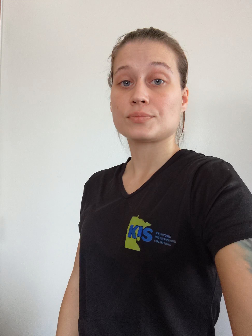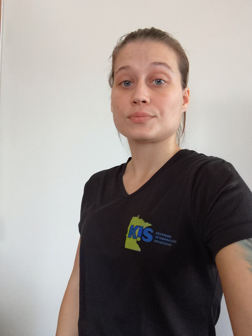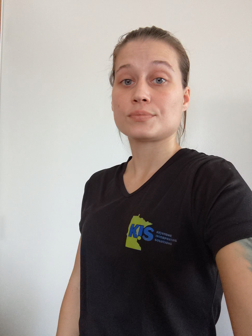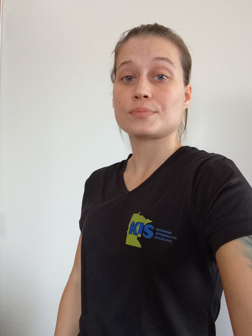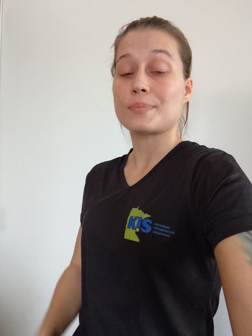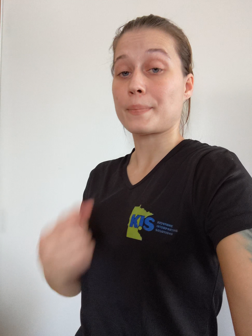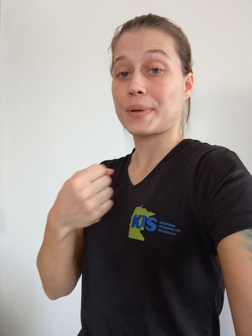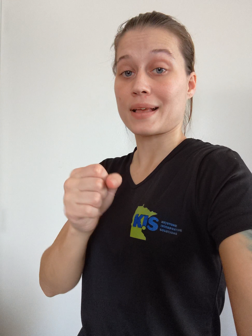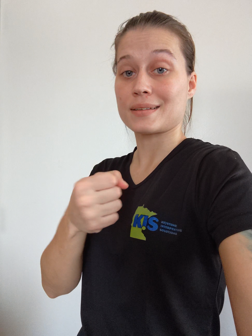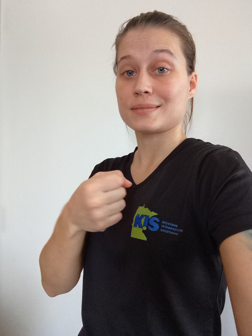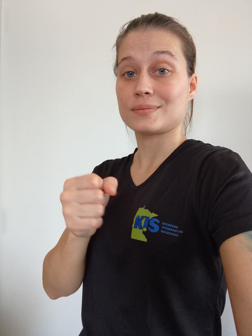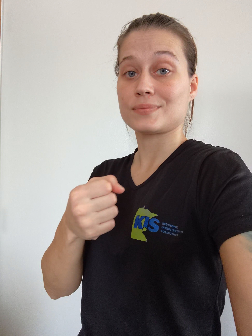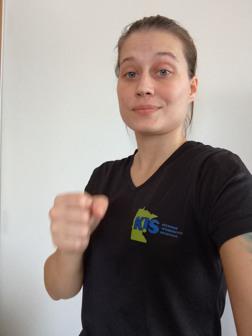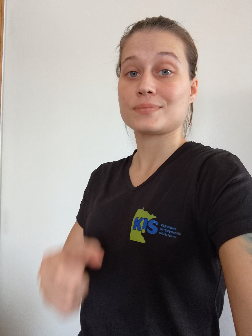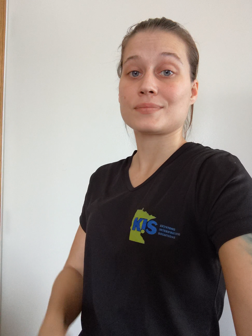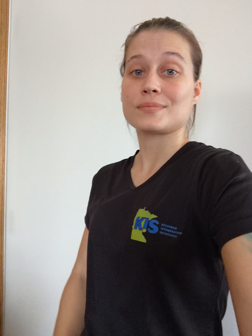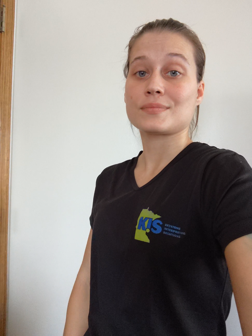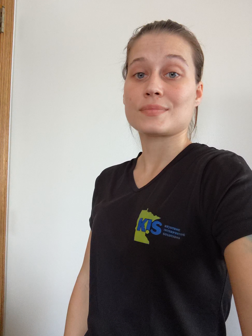make